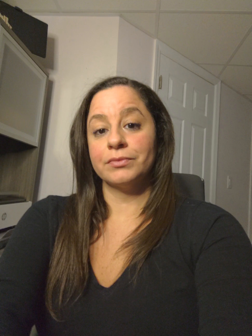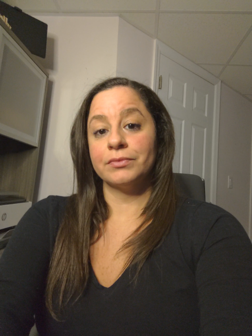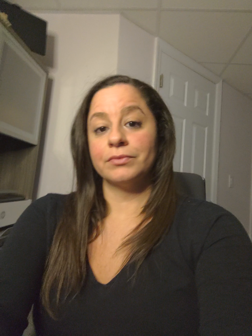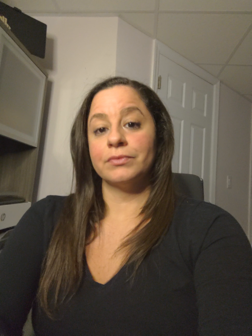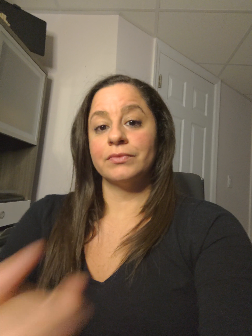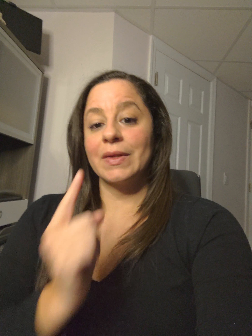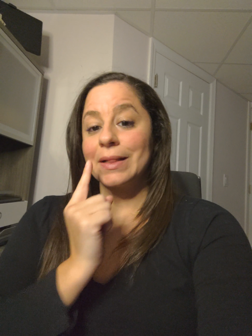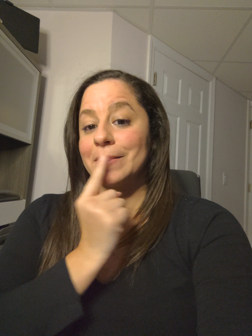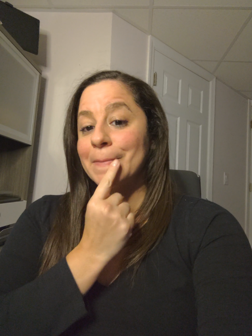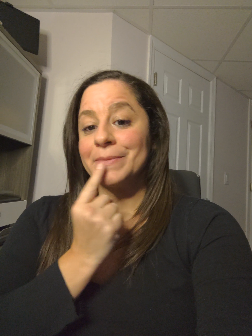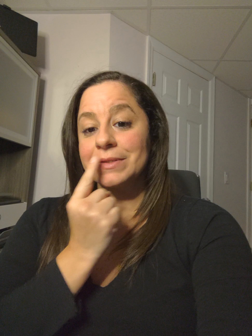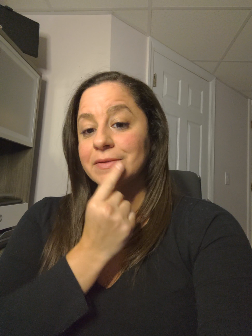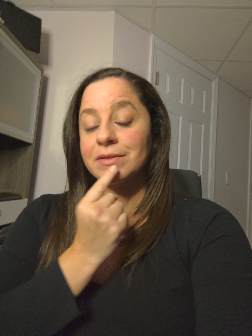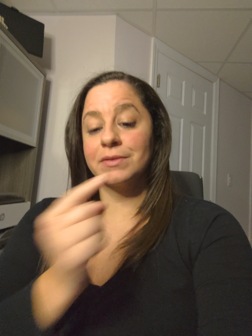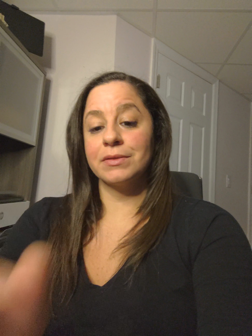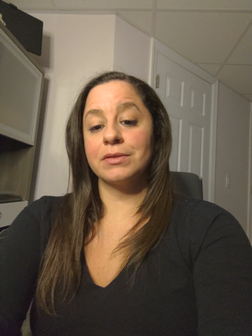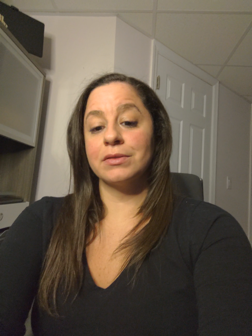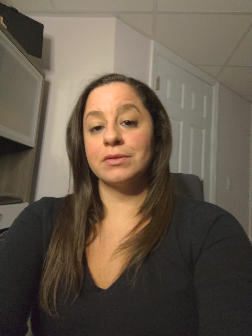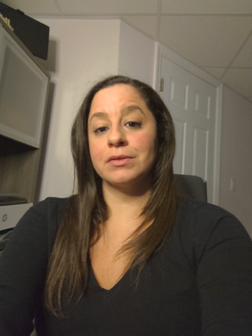lips